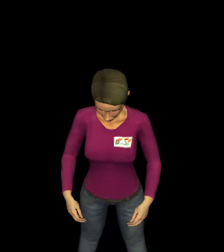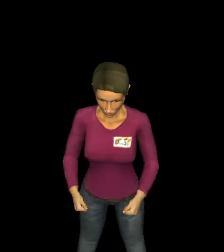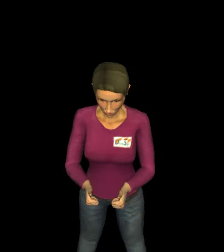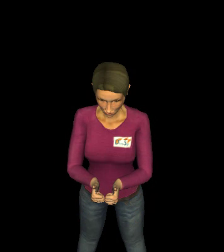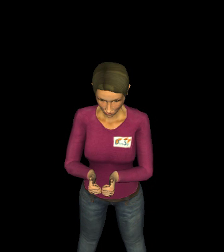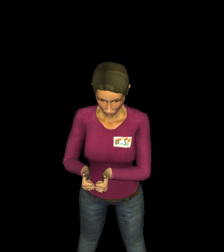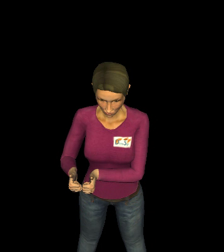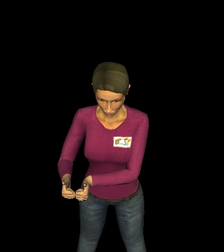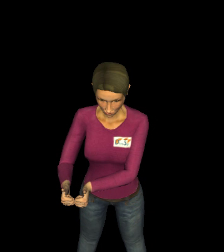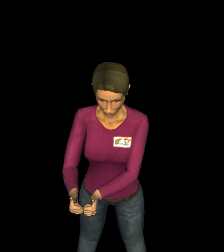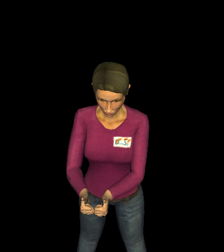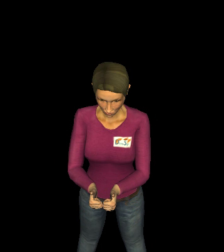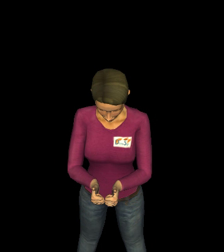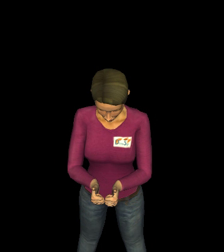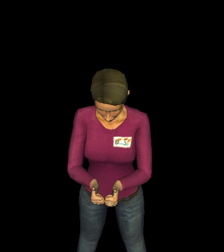معا